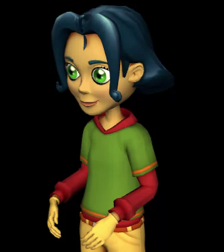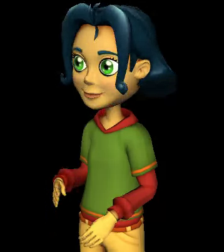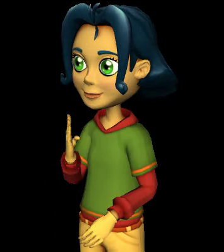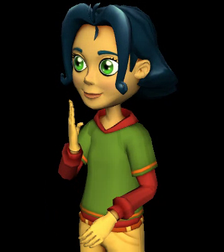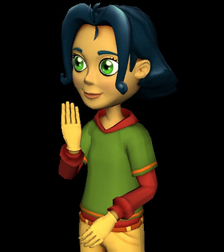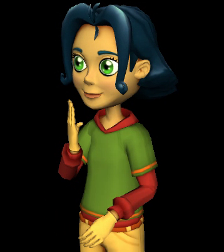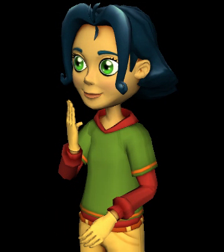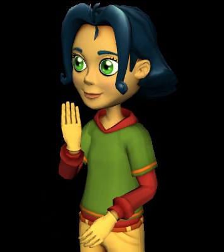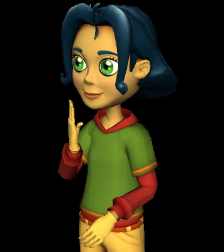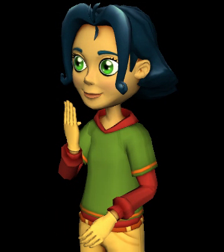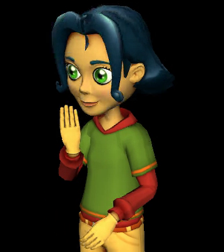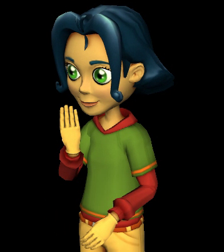مرآة